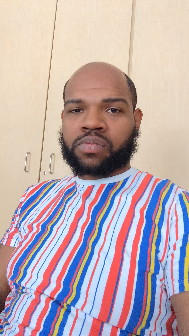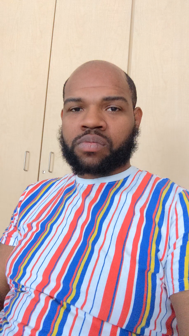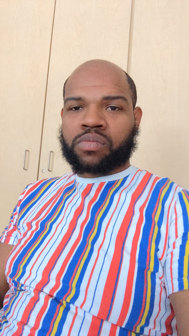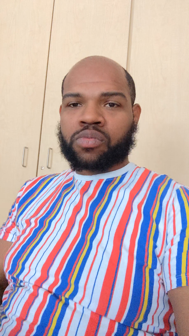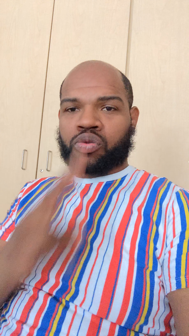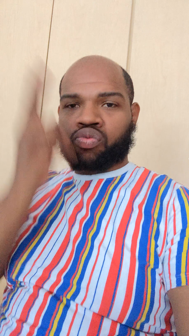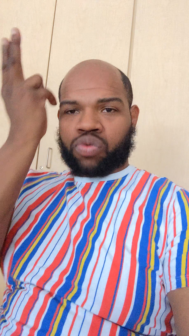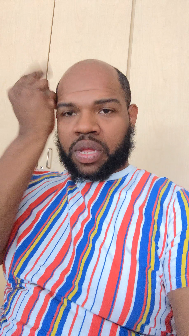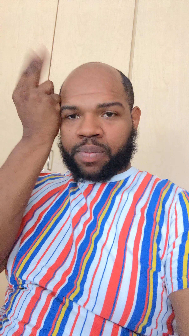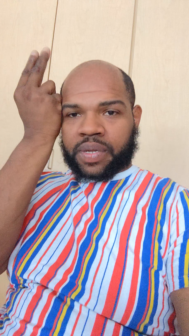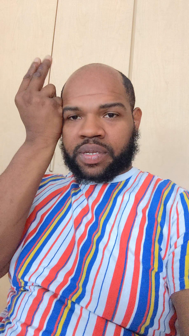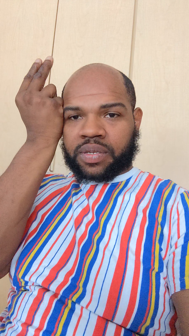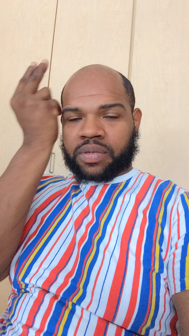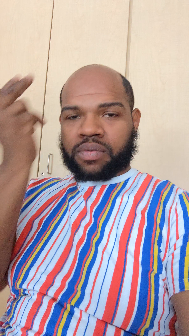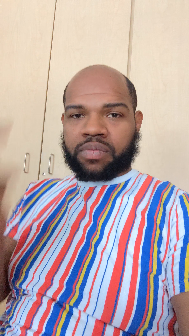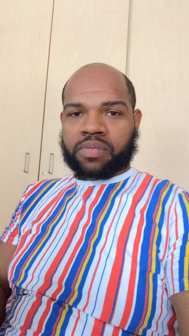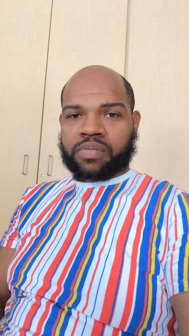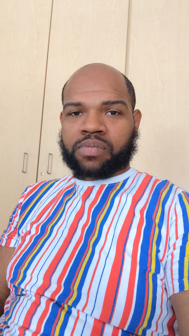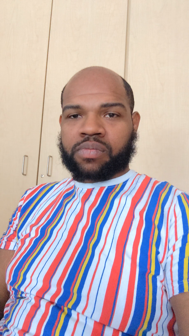rabbit